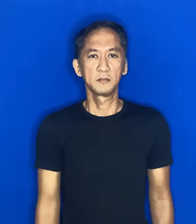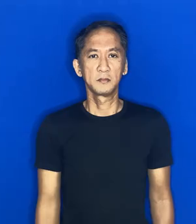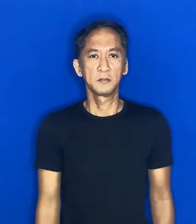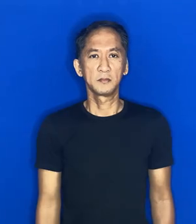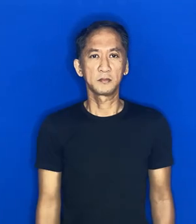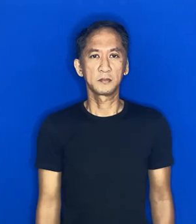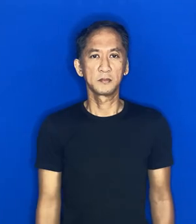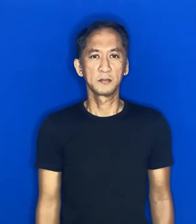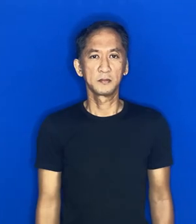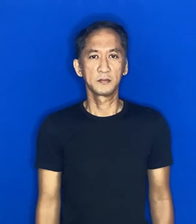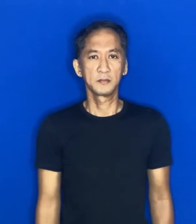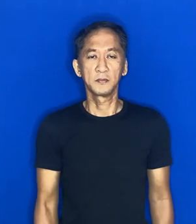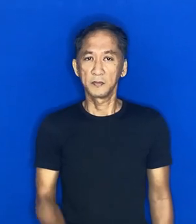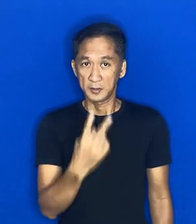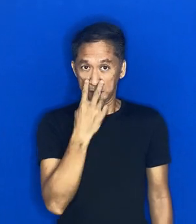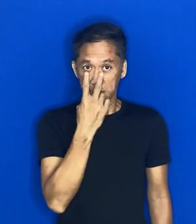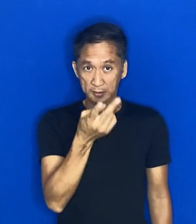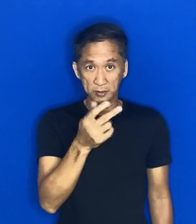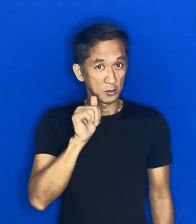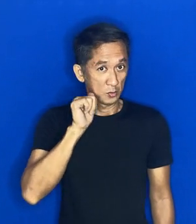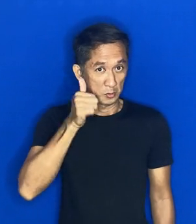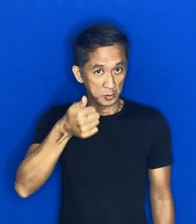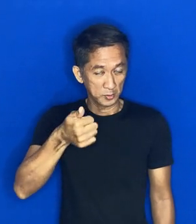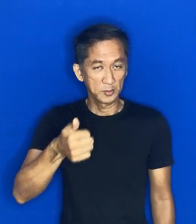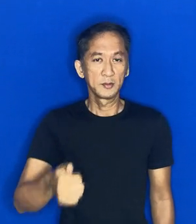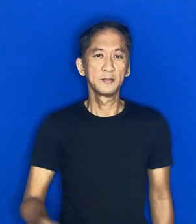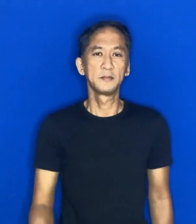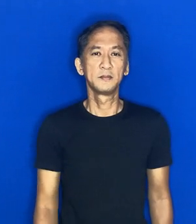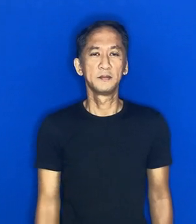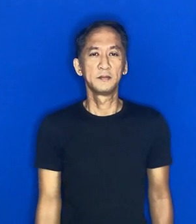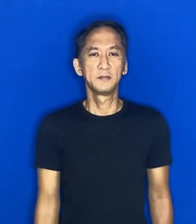see you tomorrow